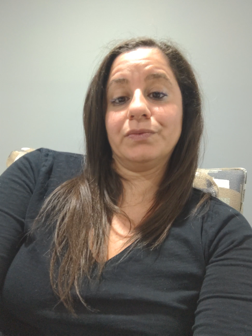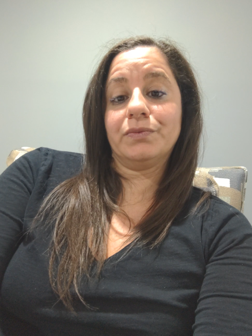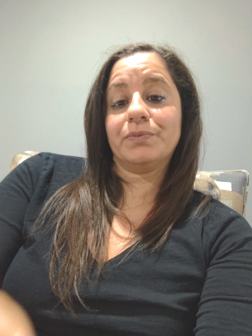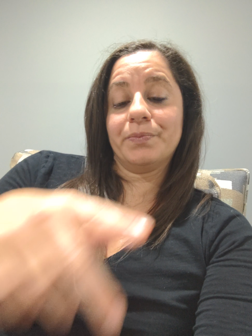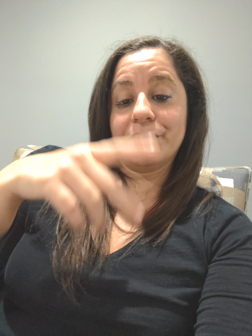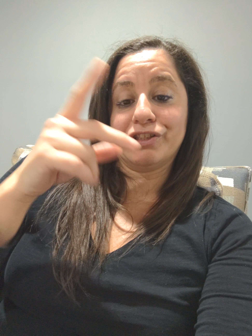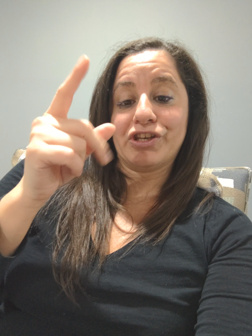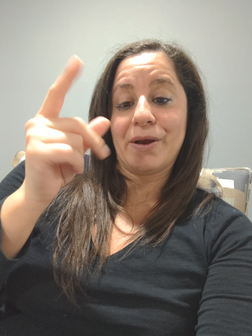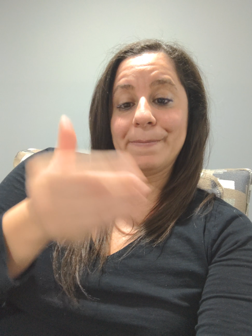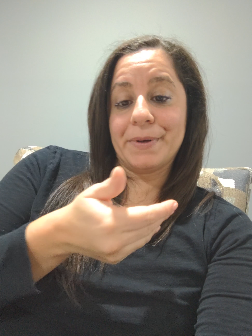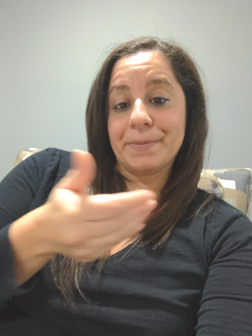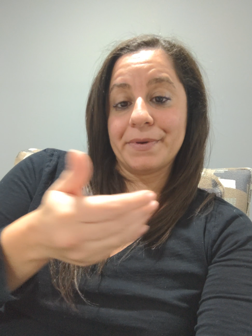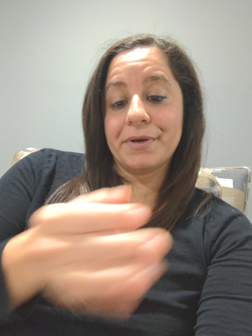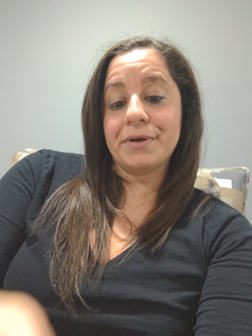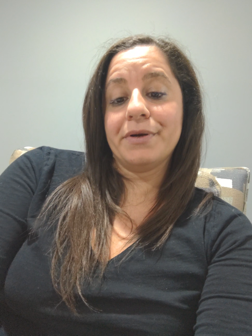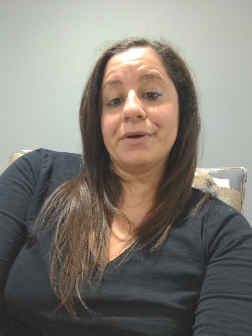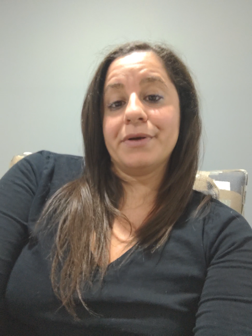puppy